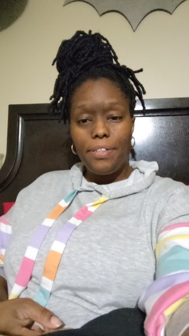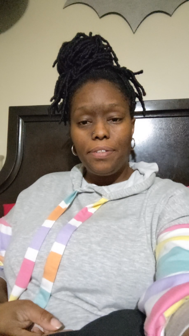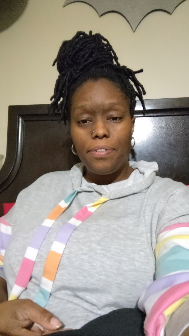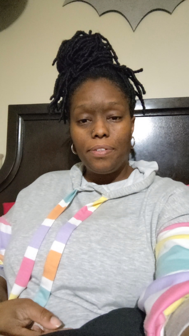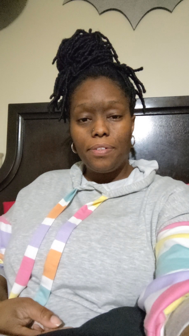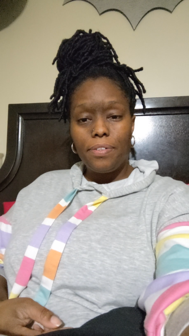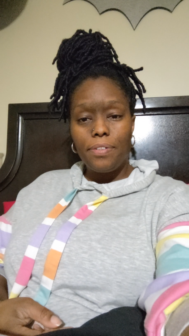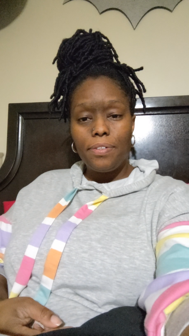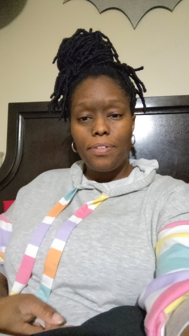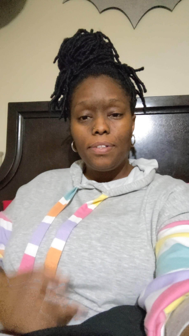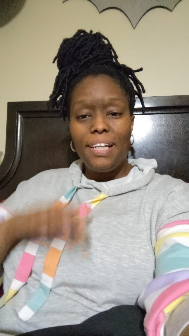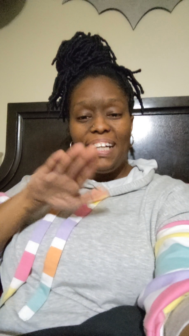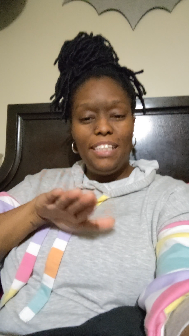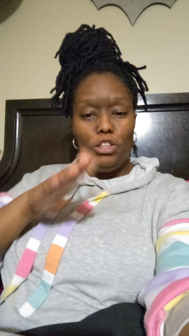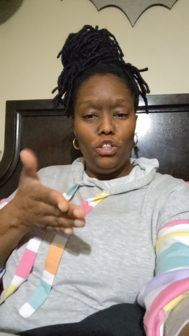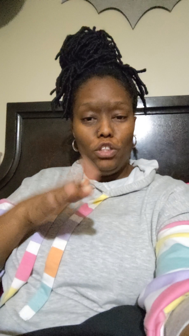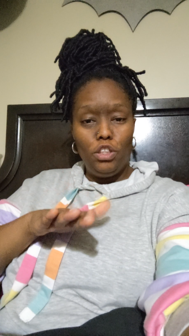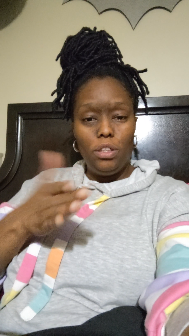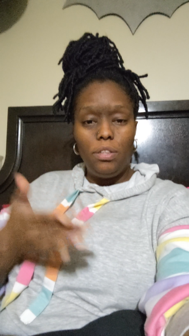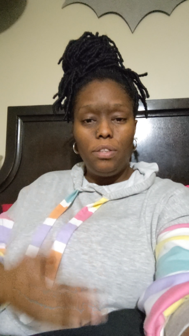kitchen